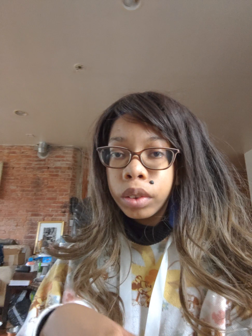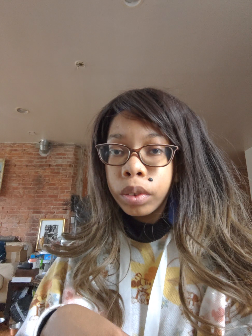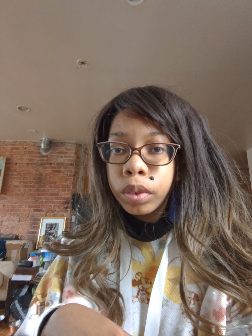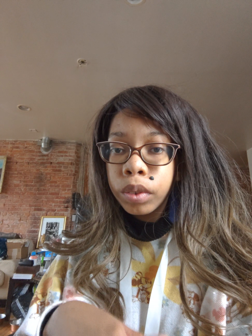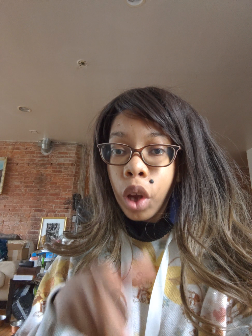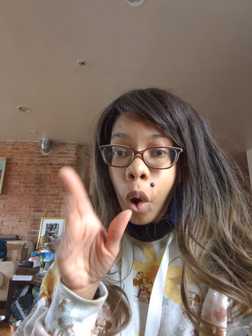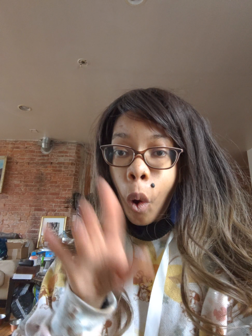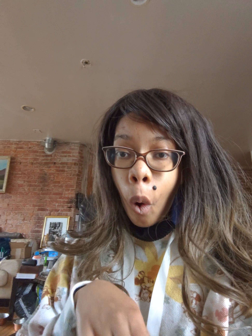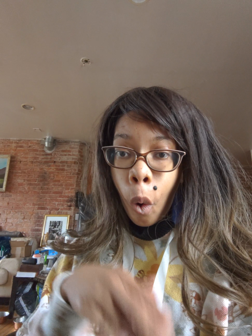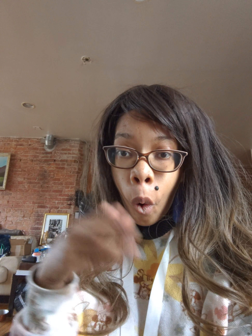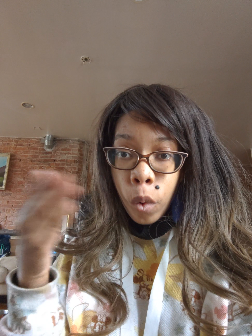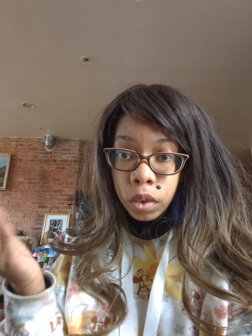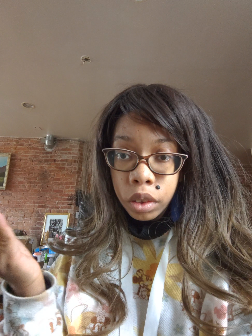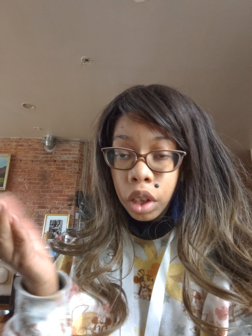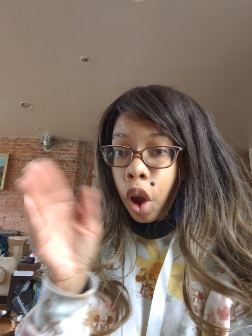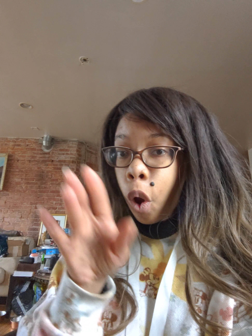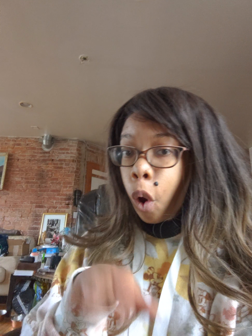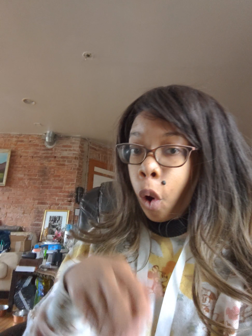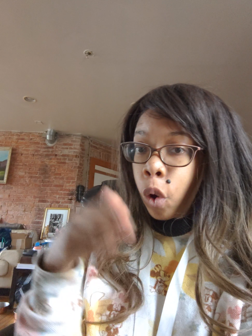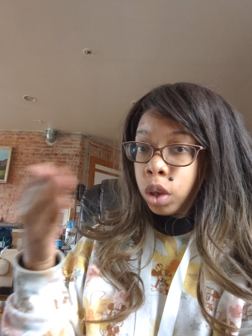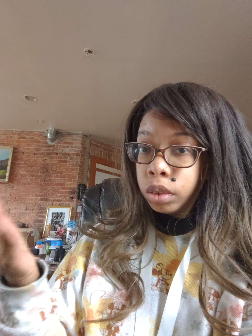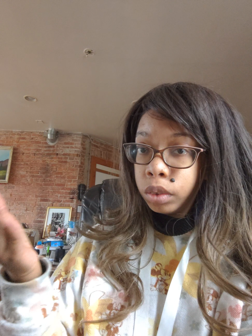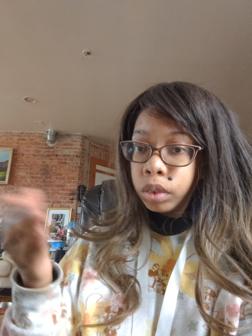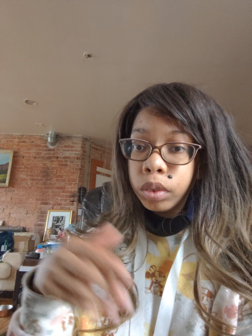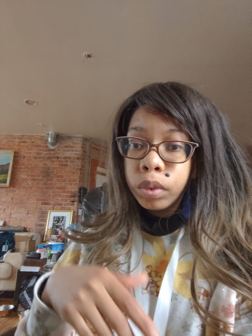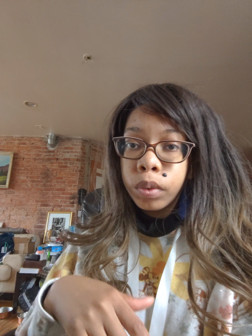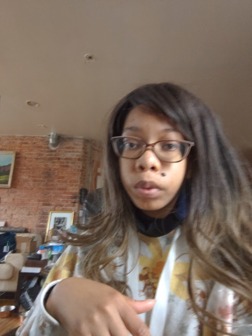open